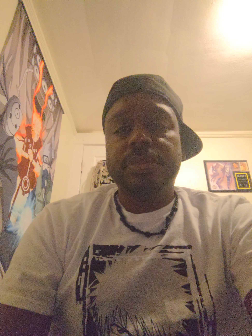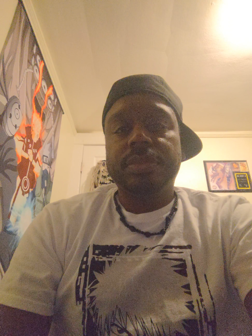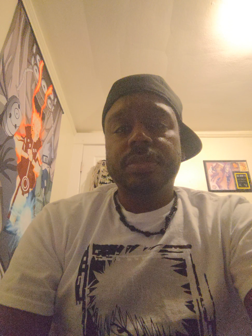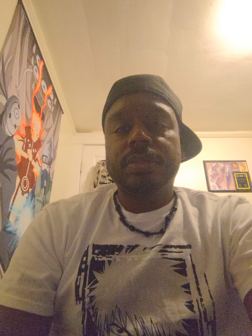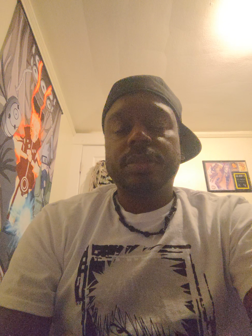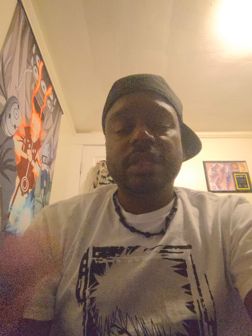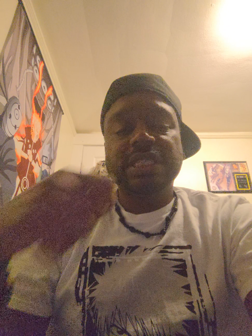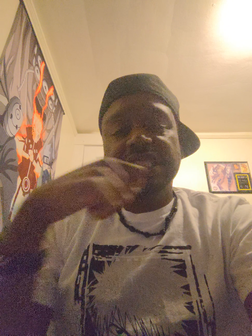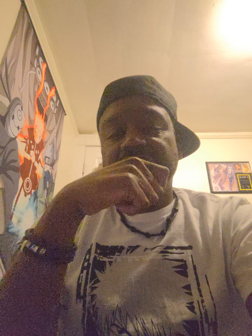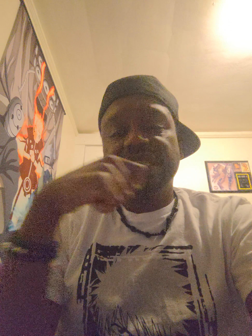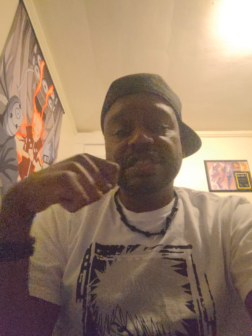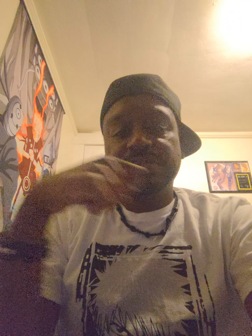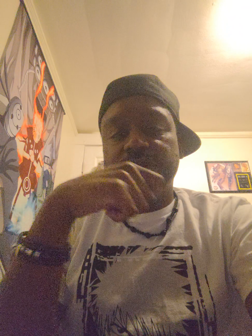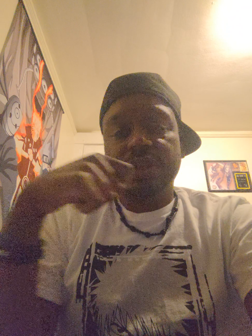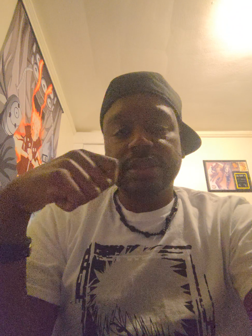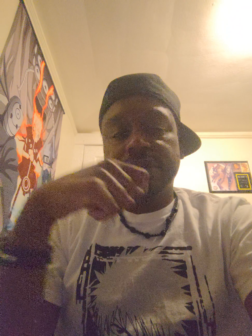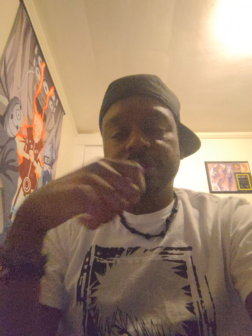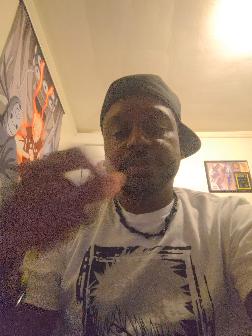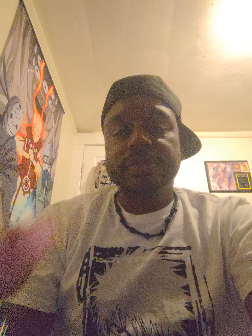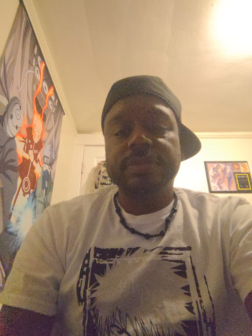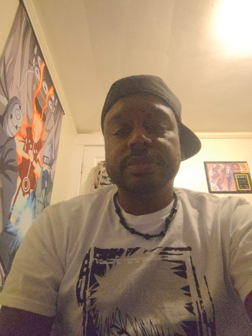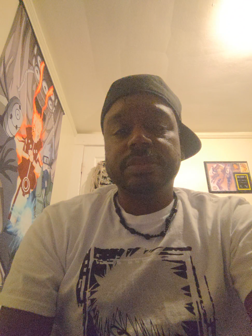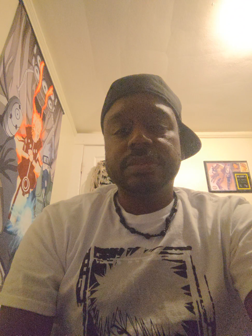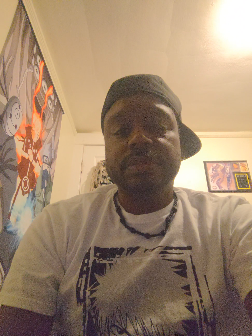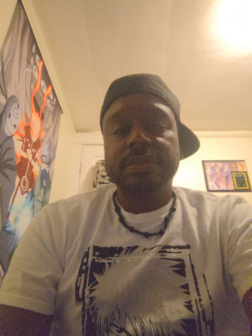toothbrush